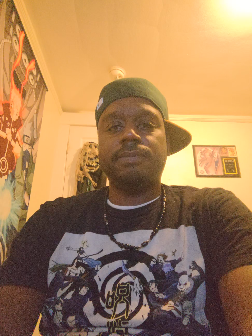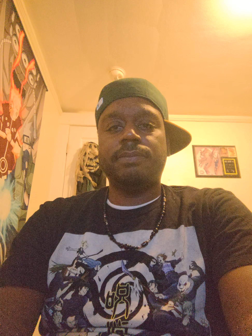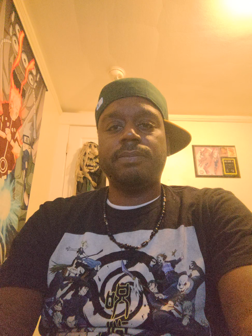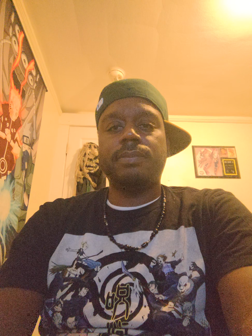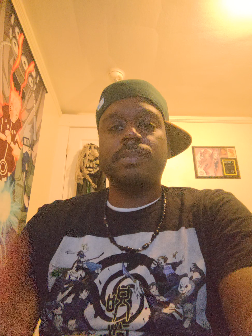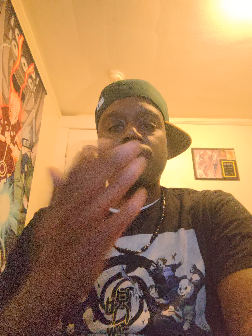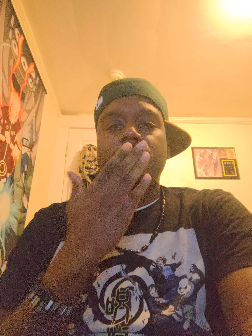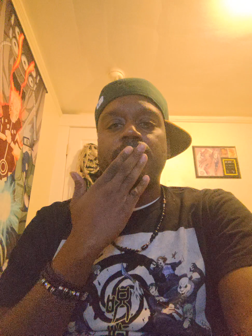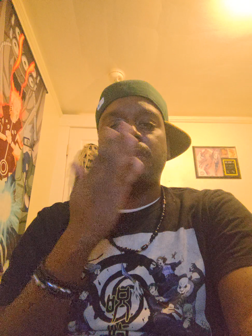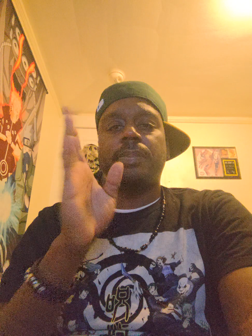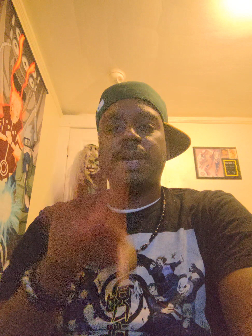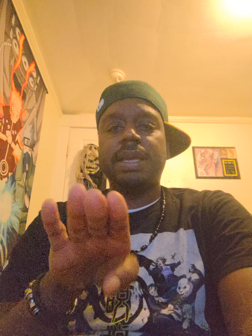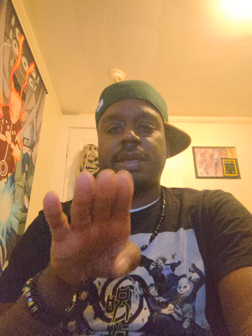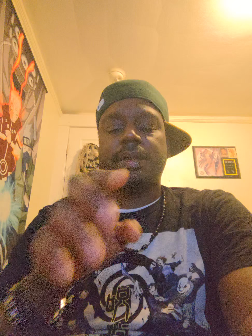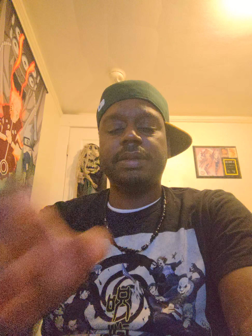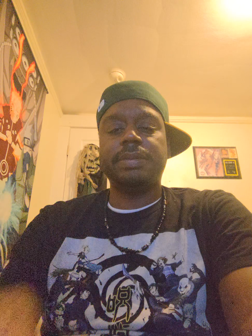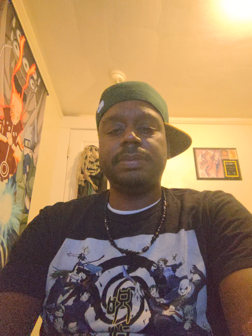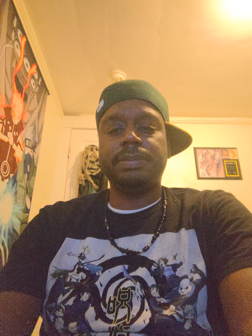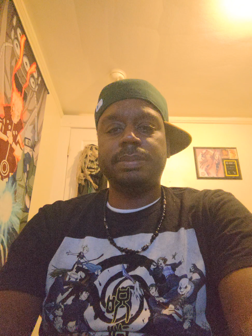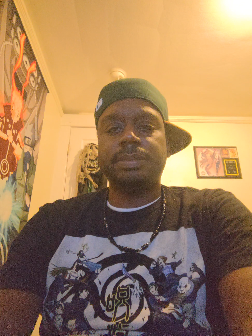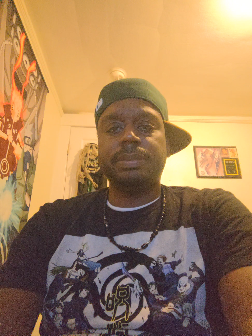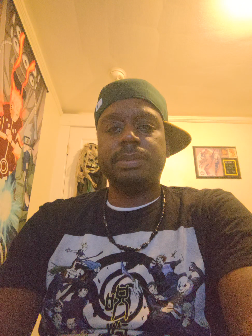bad